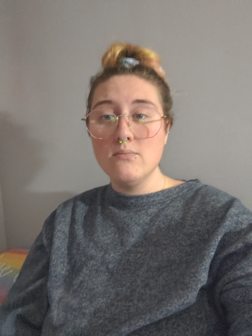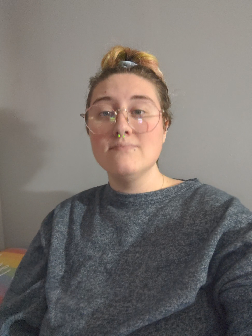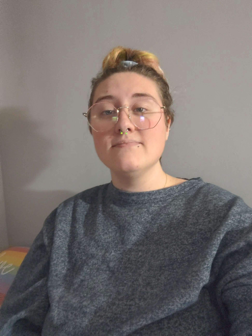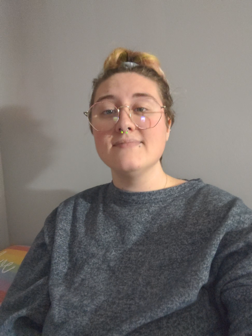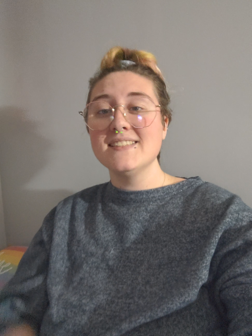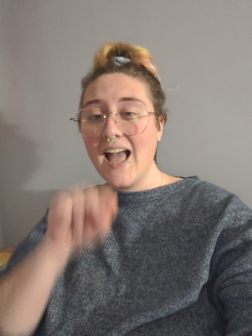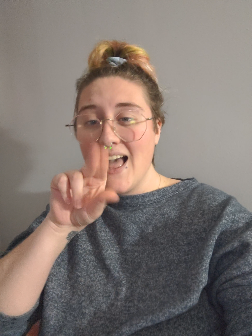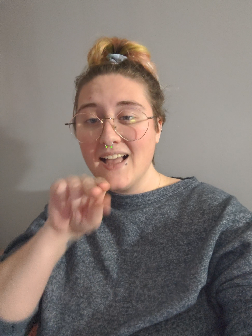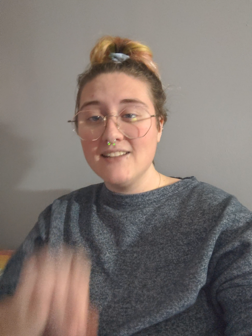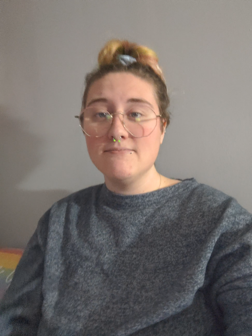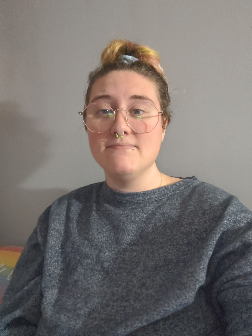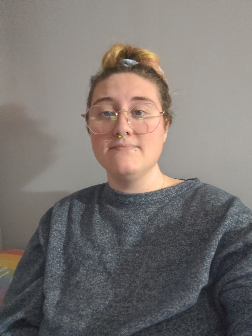duck